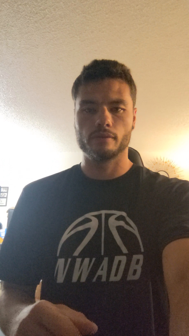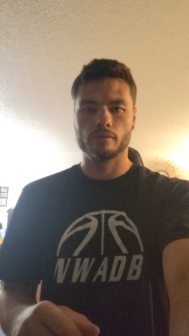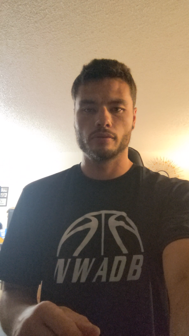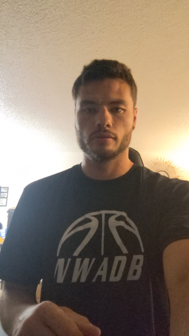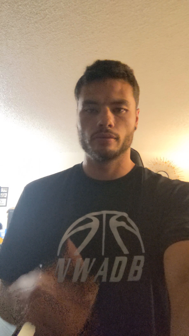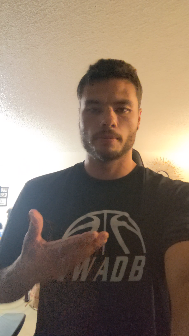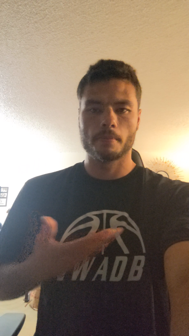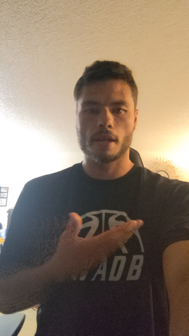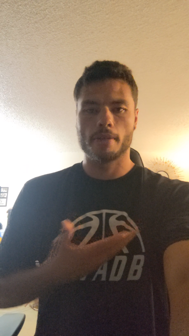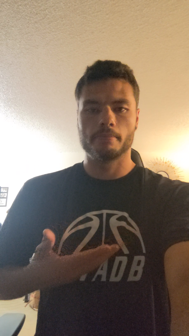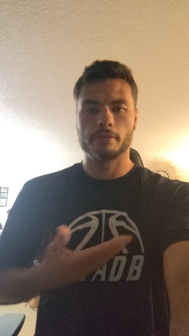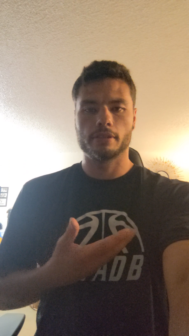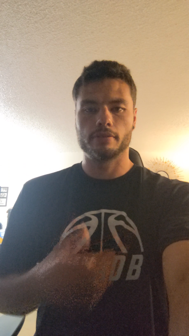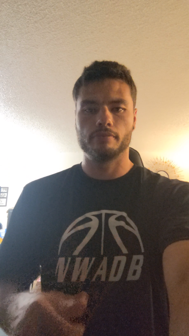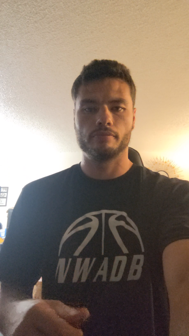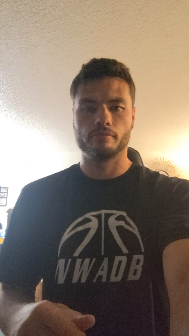baby